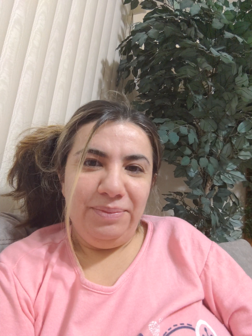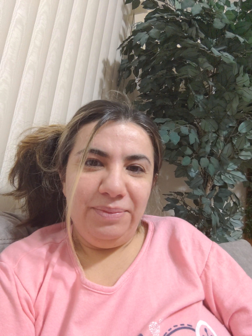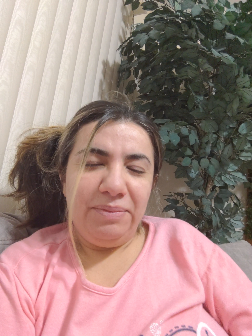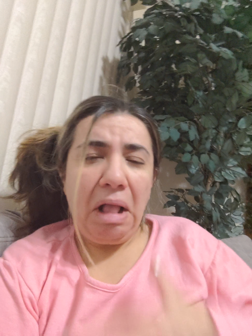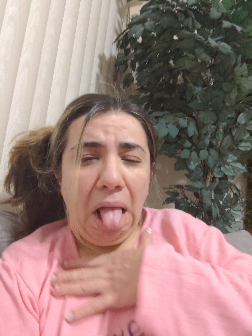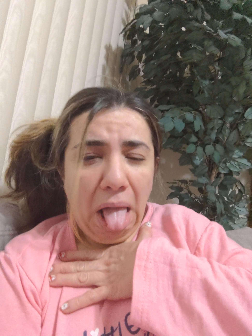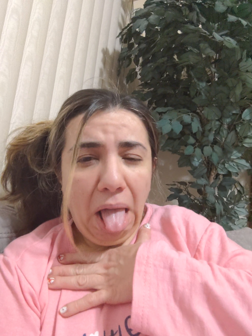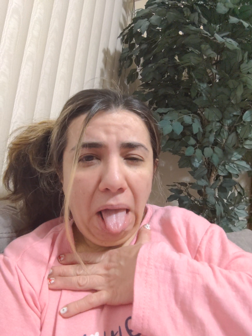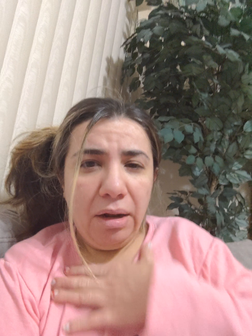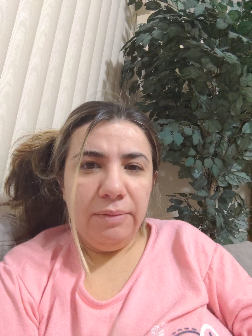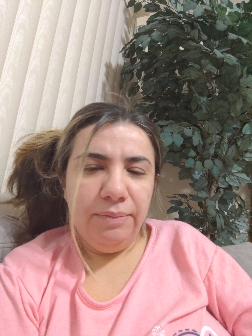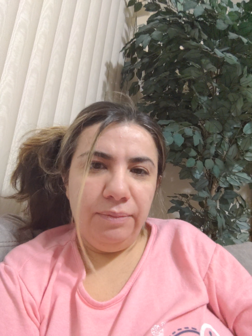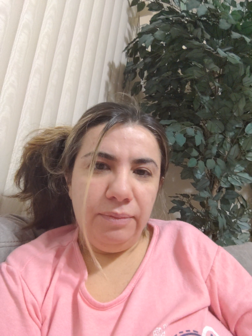yucky